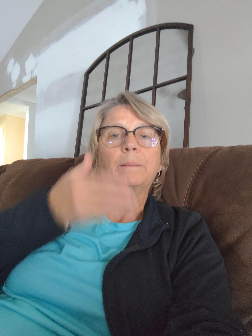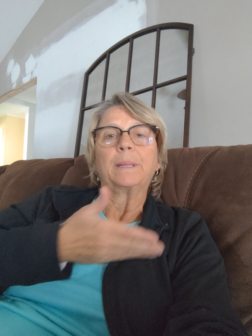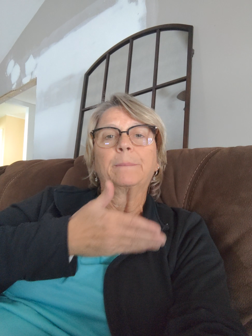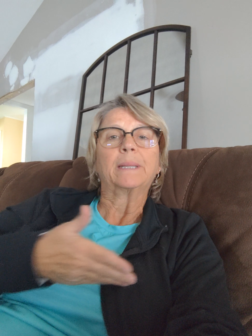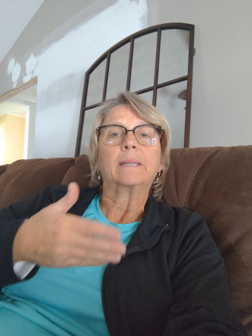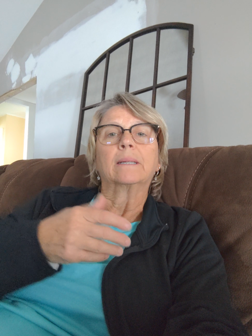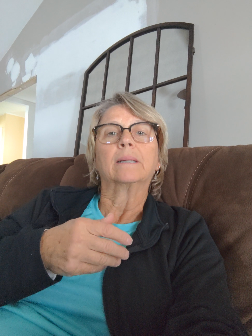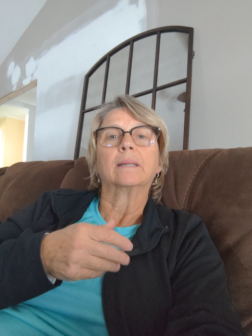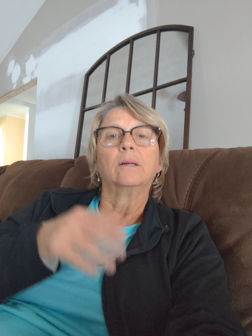kitty